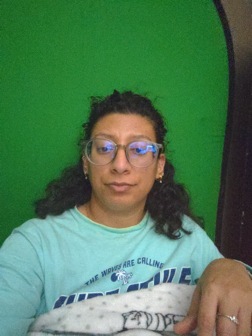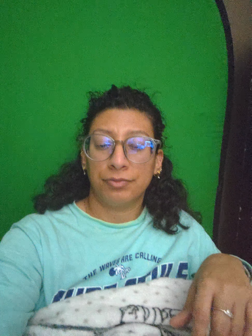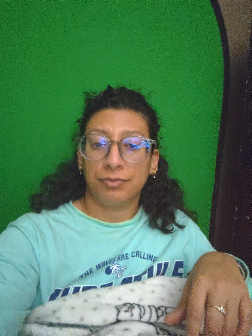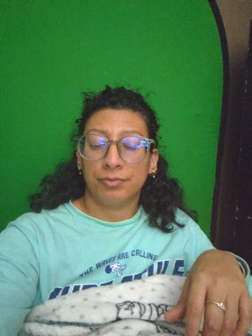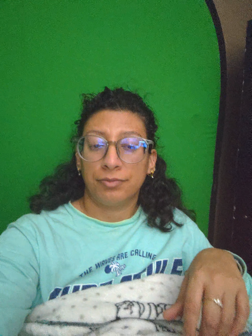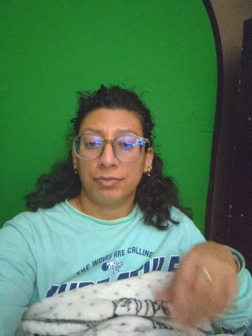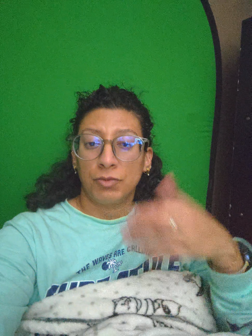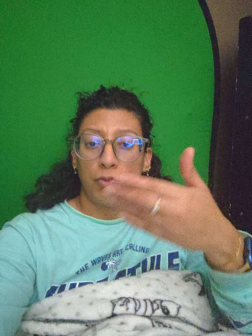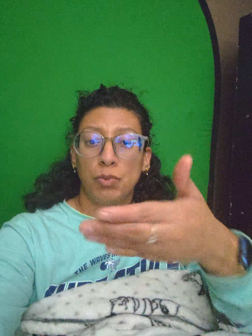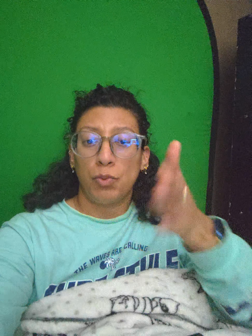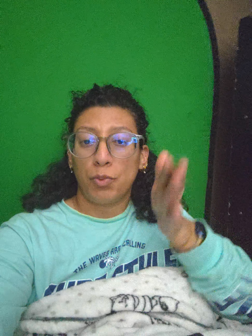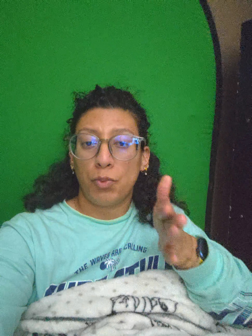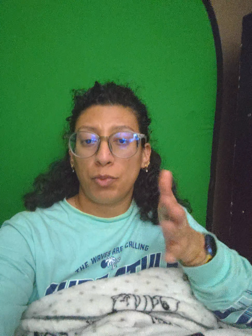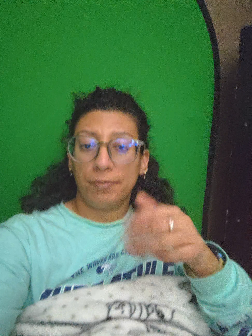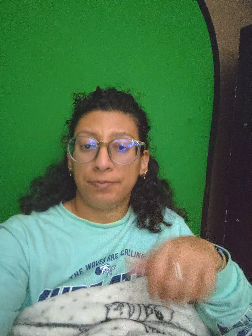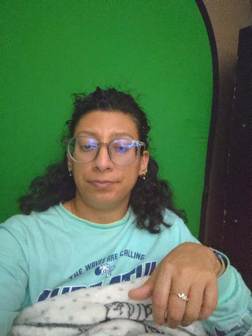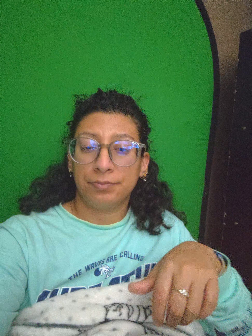room